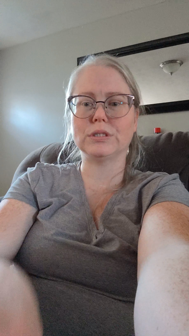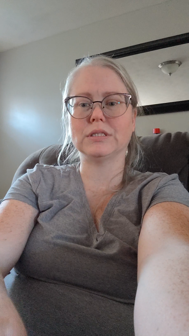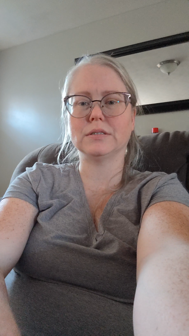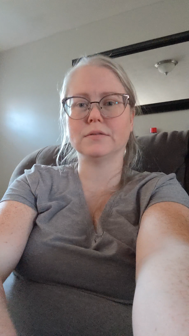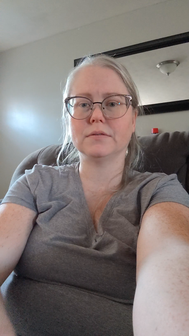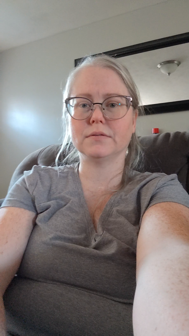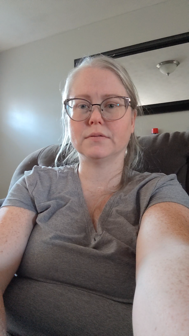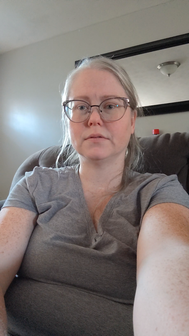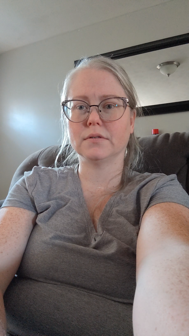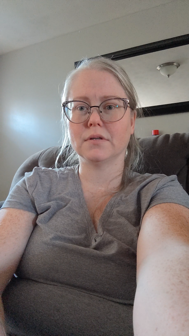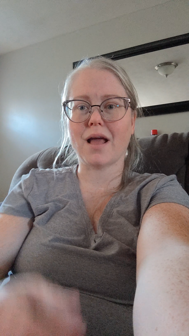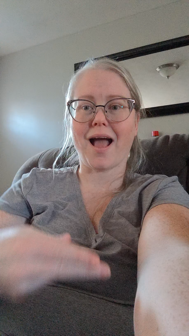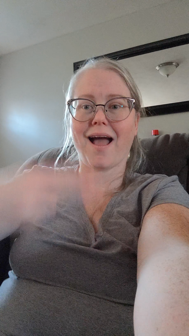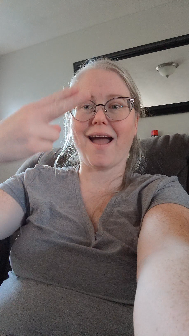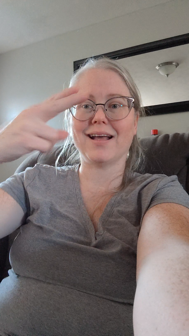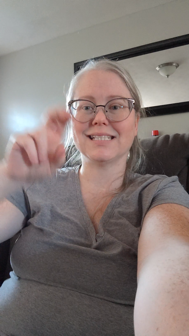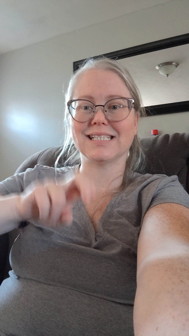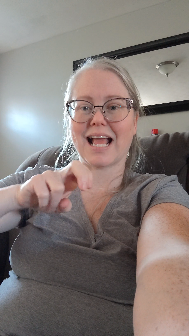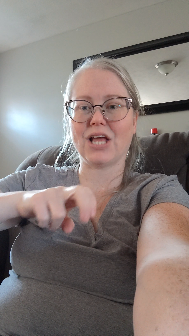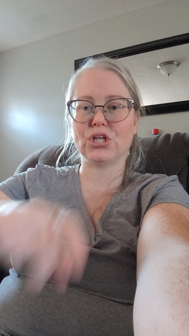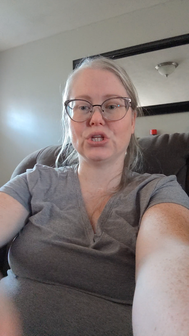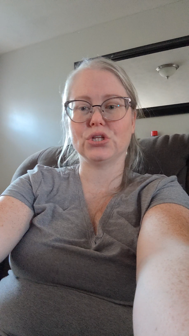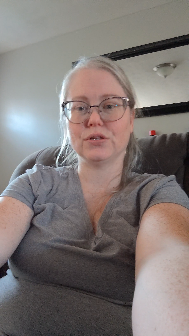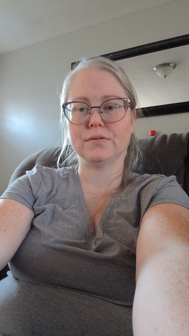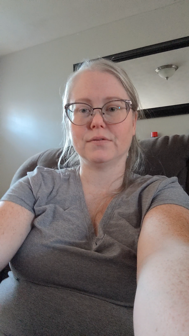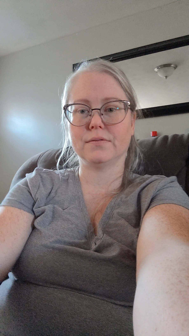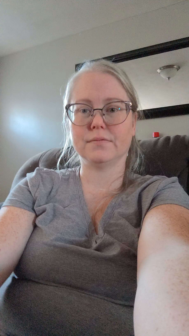high chair